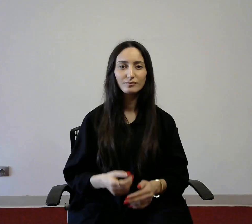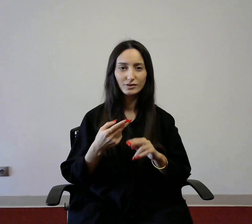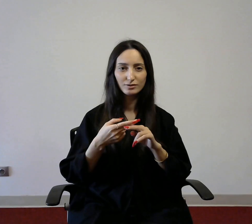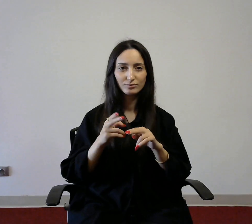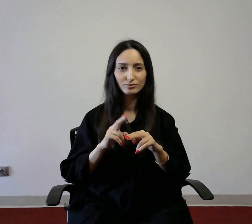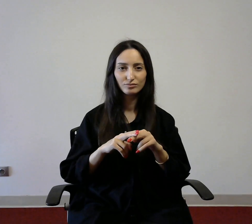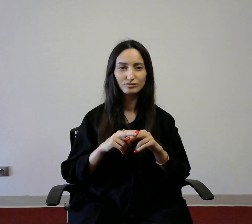bu